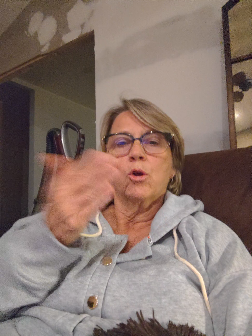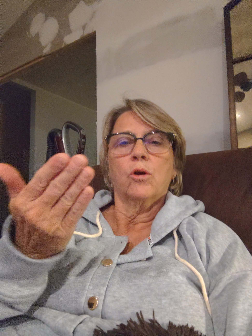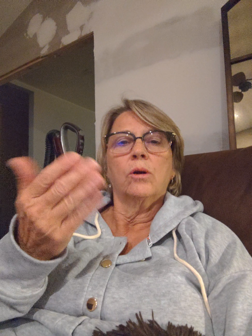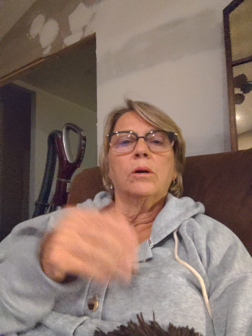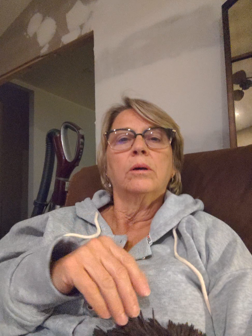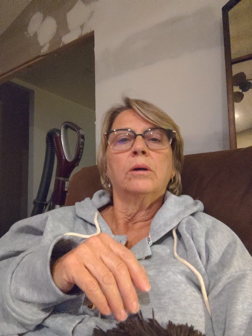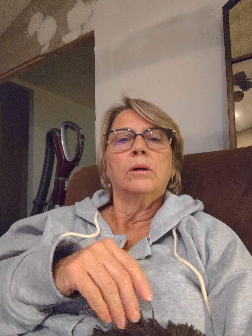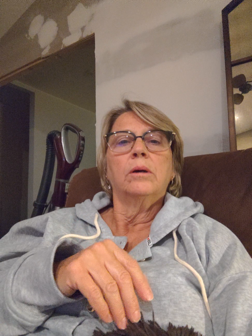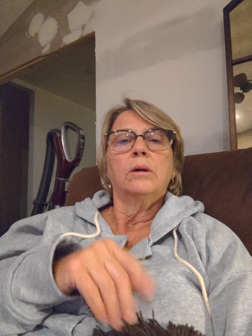book